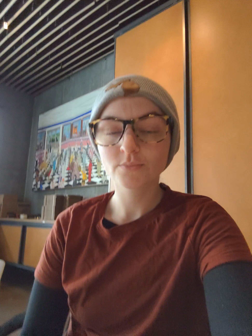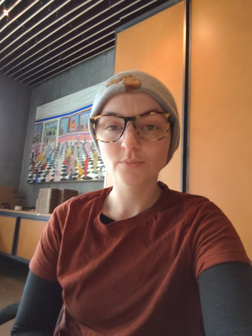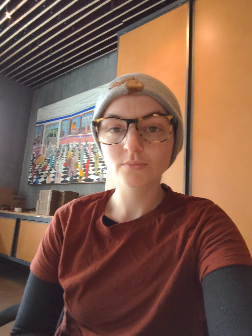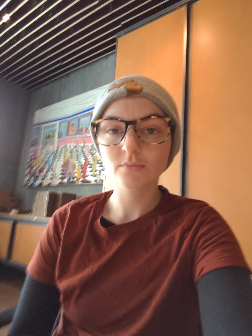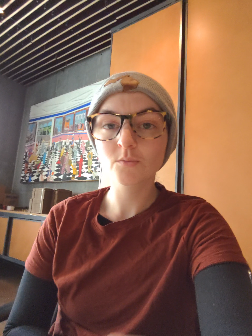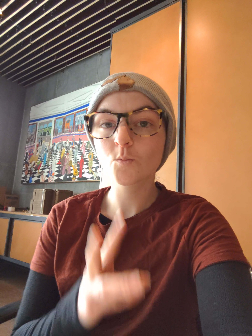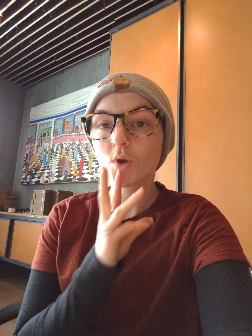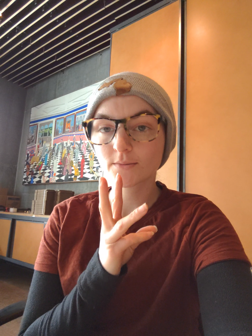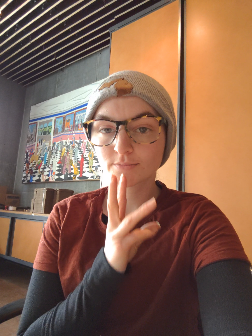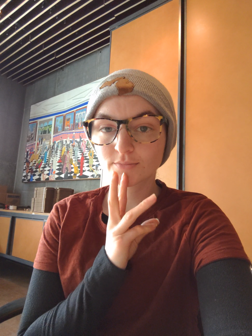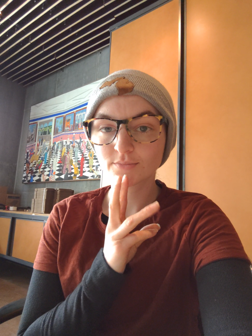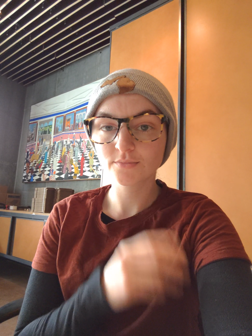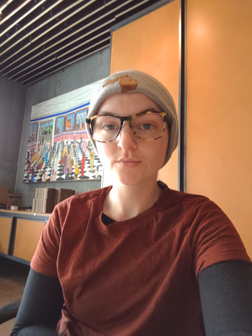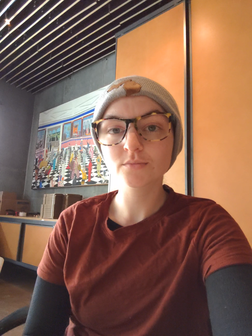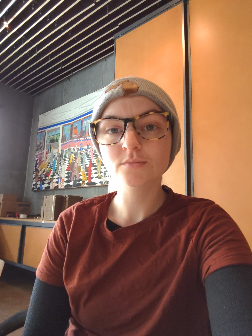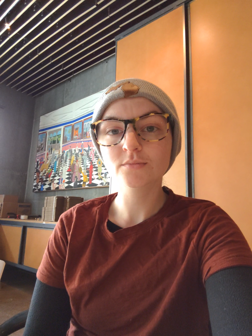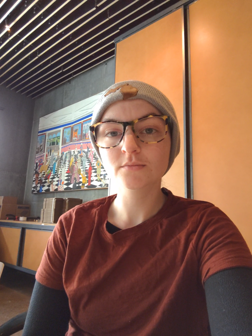water